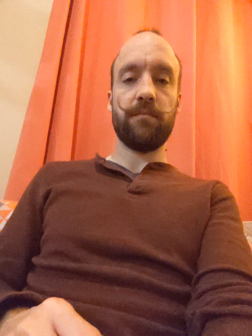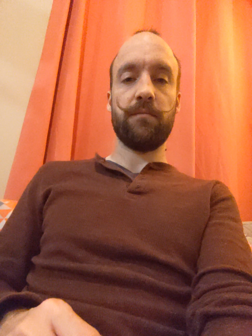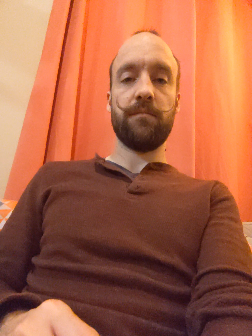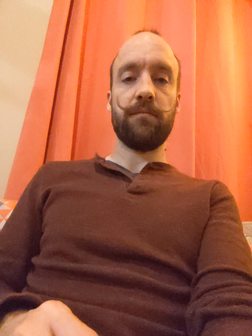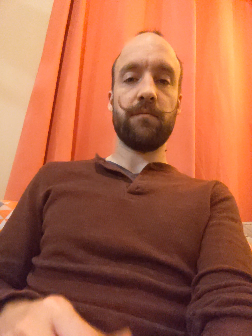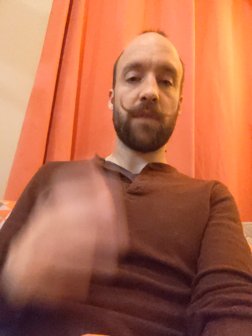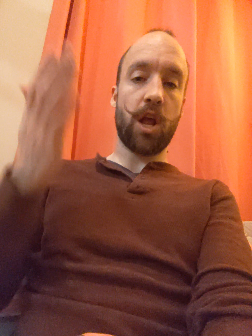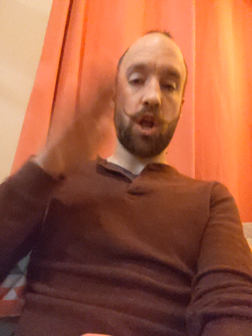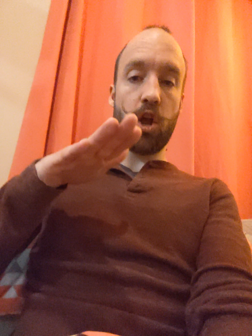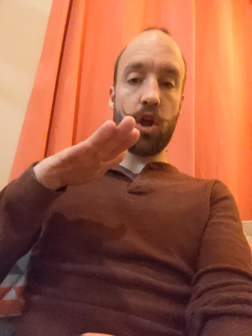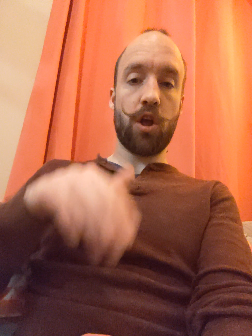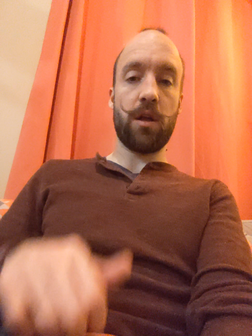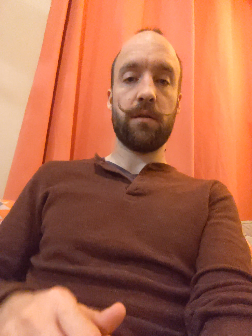on